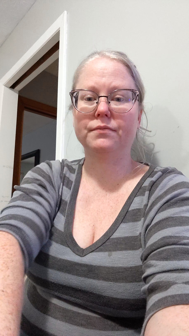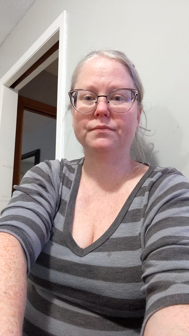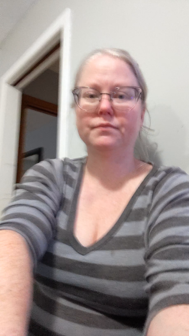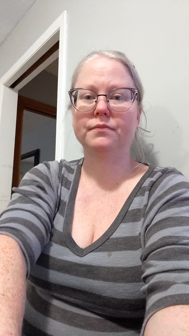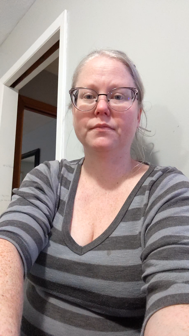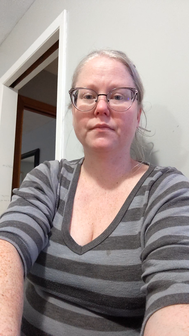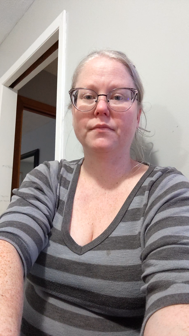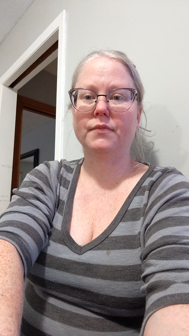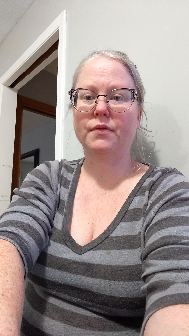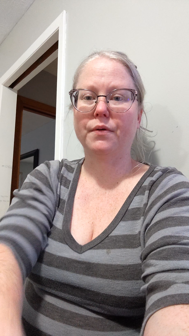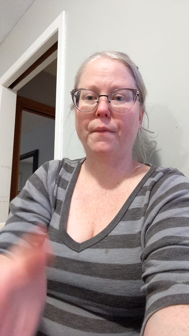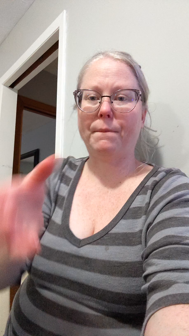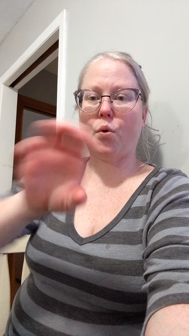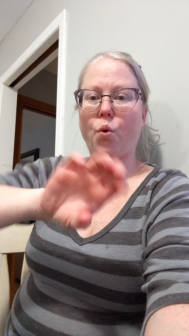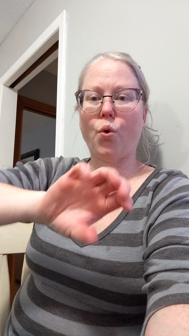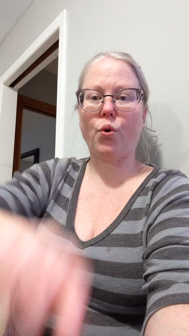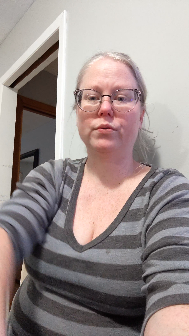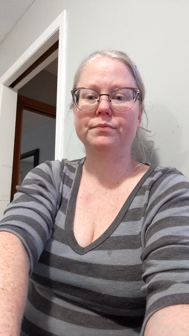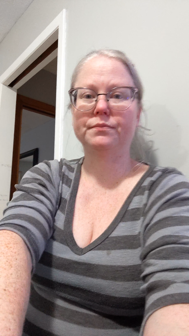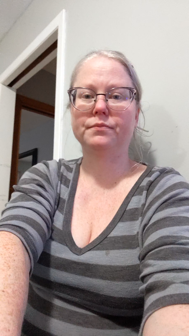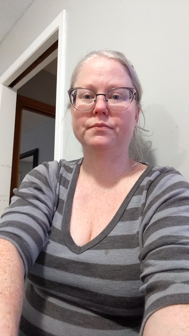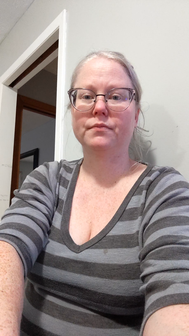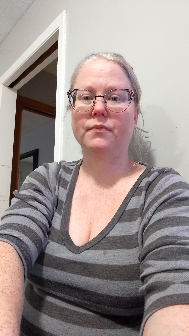pour